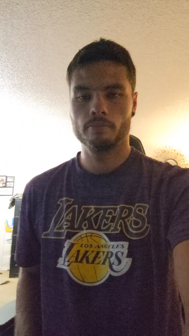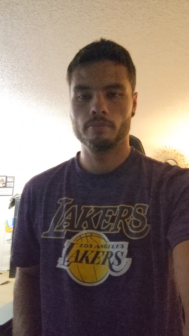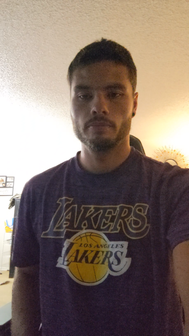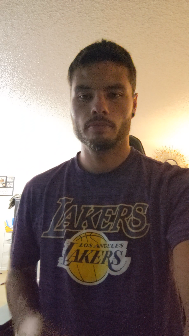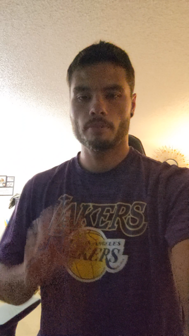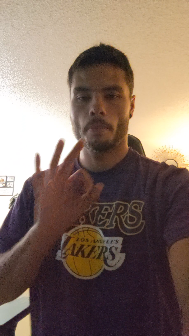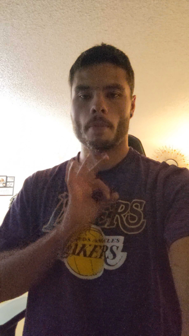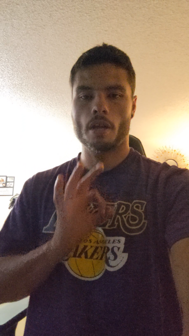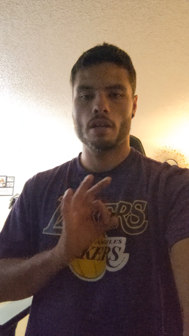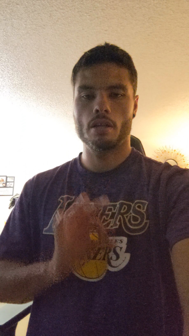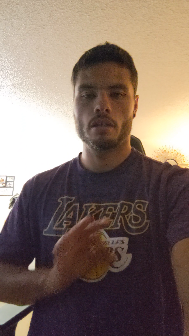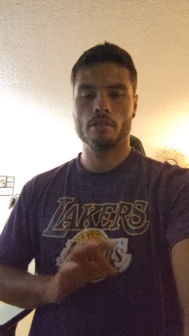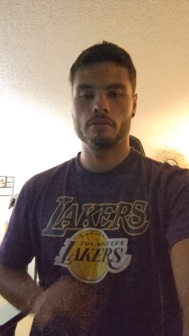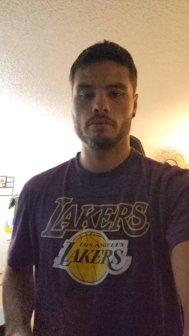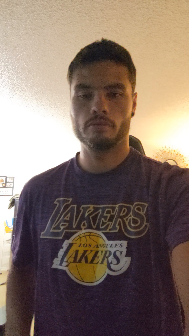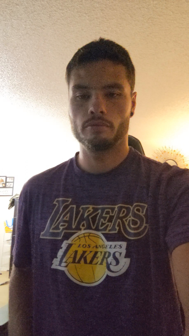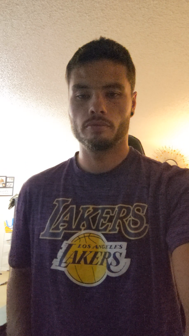button